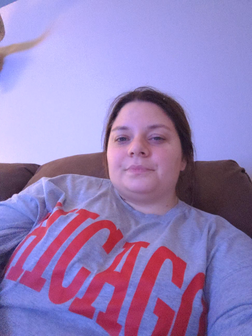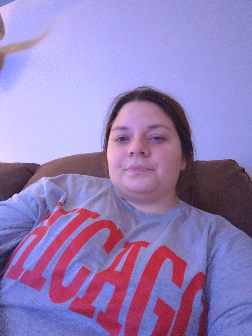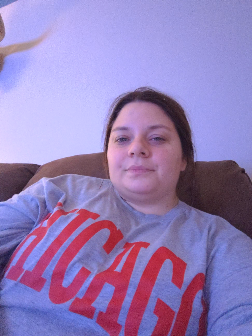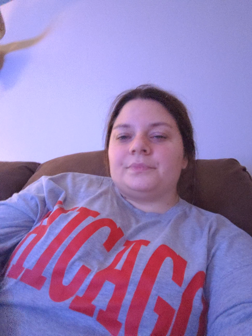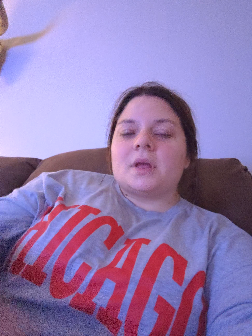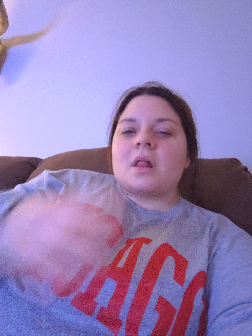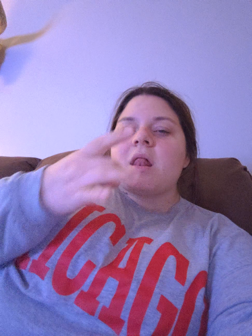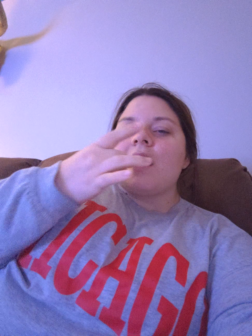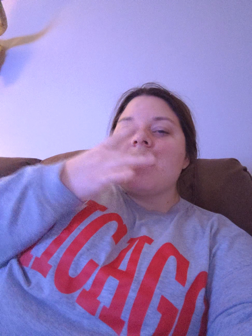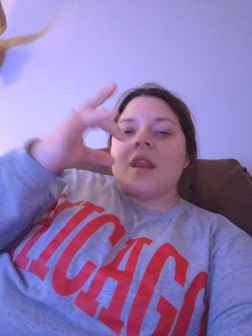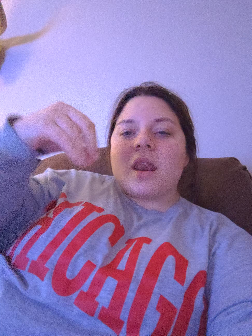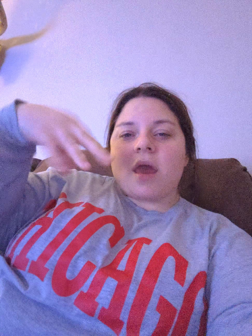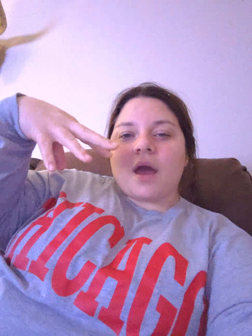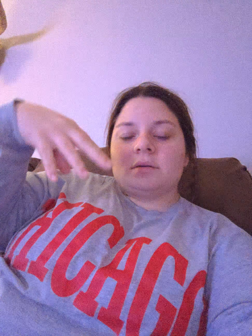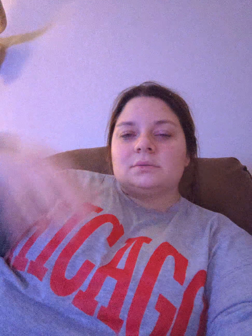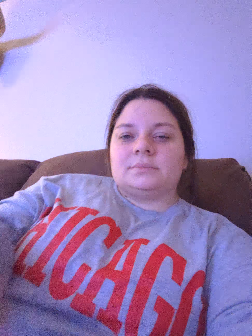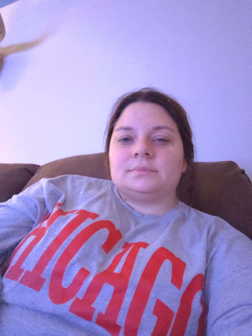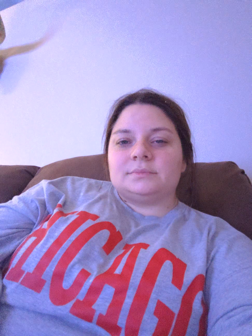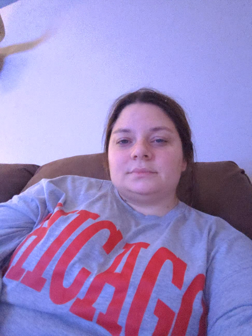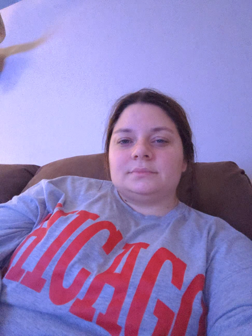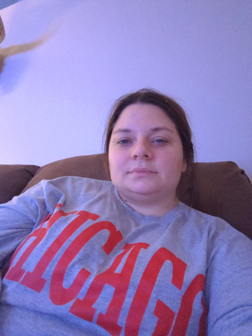lamp